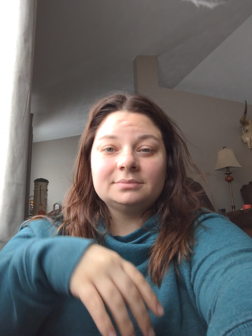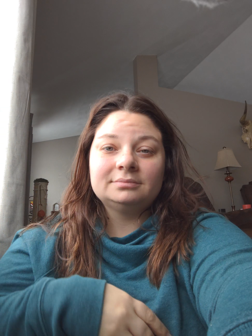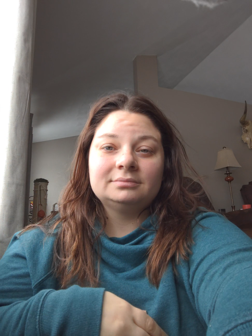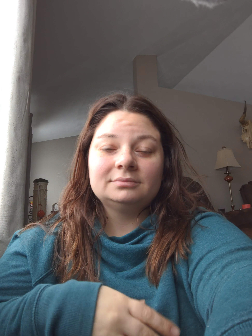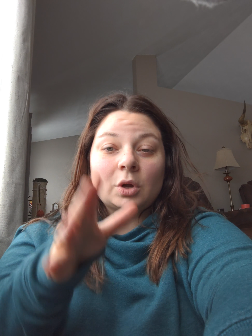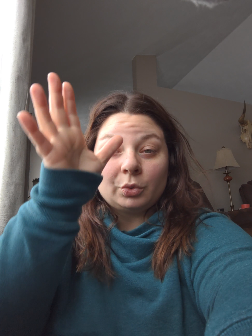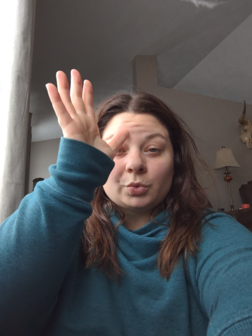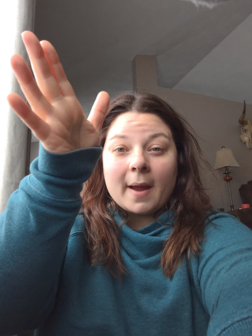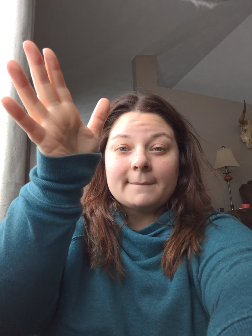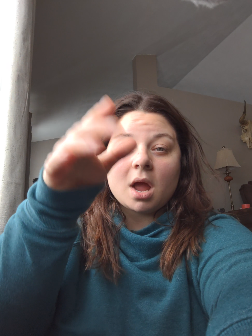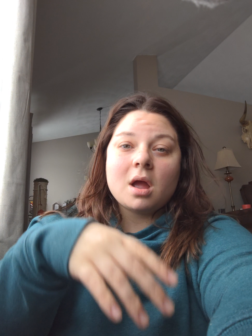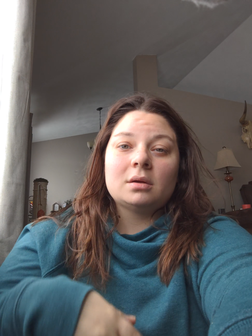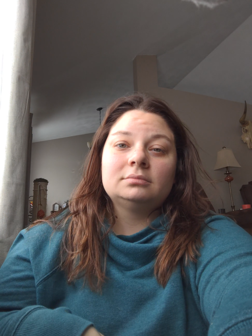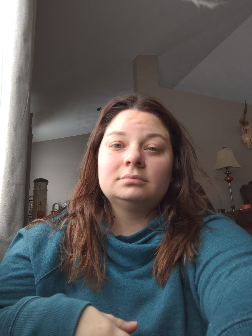grandpa